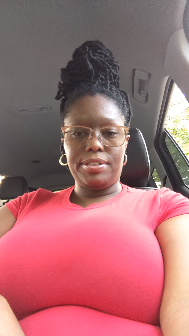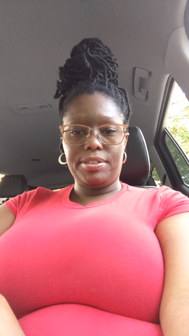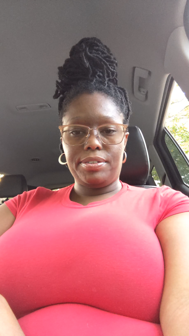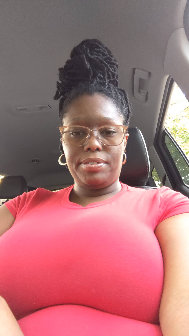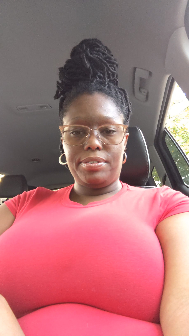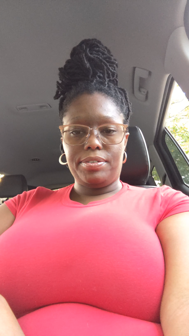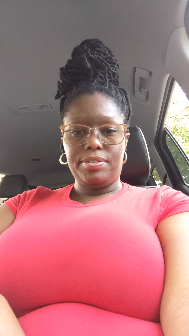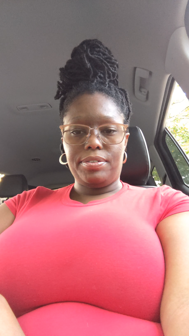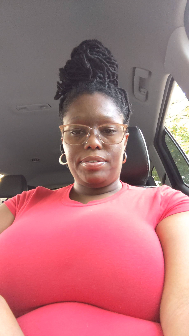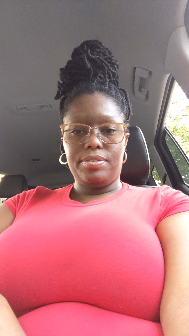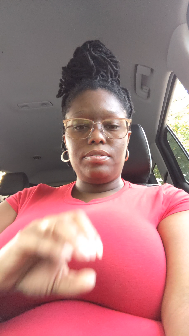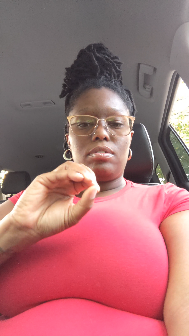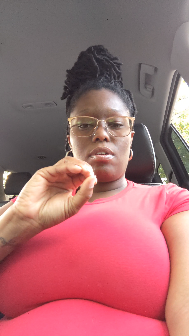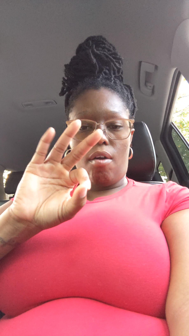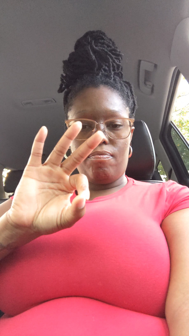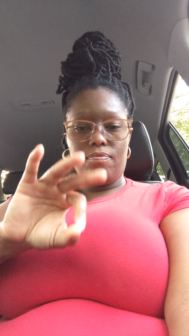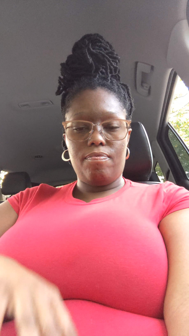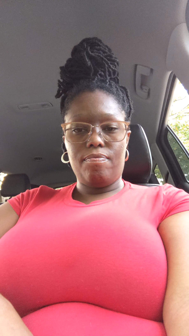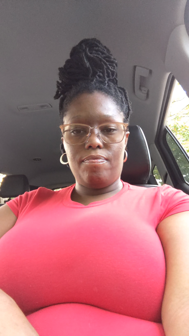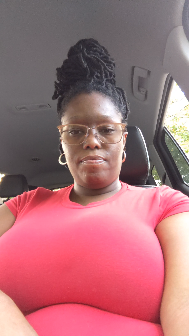of